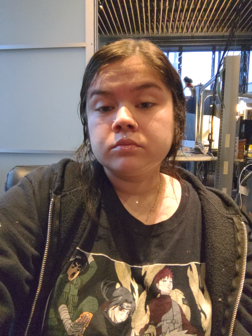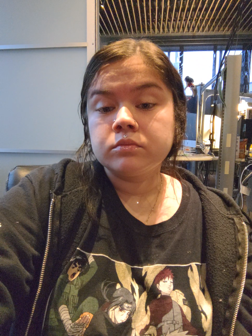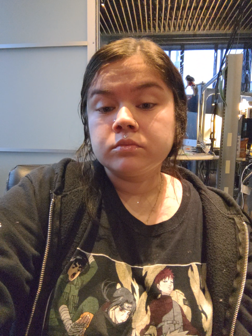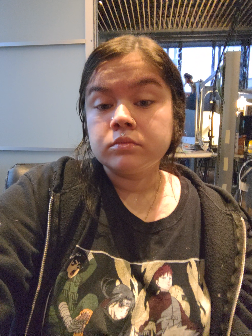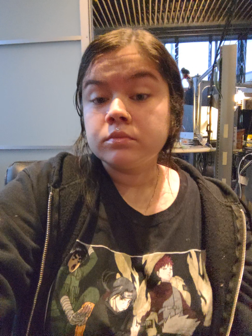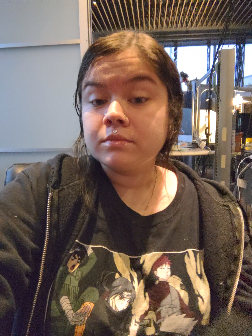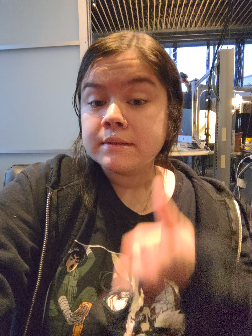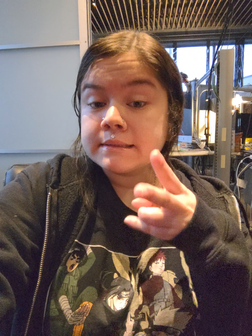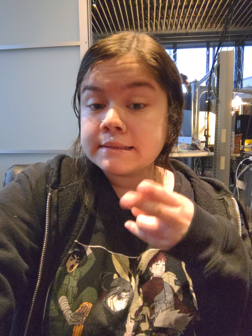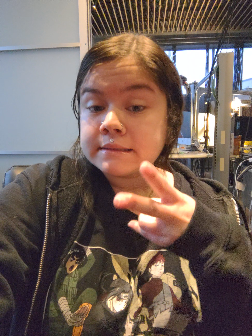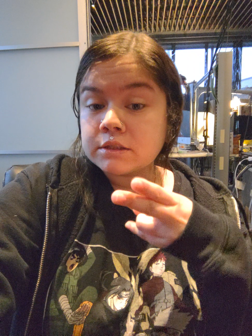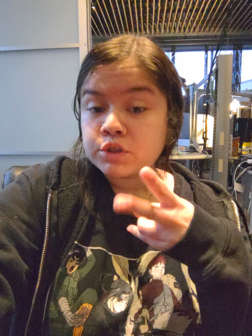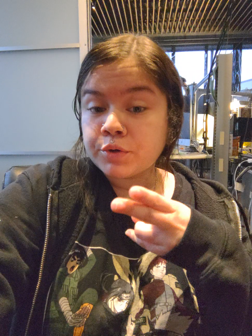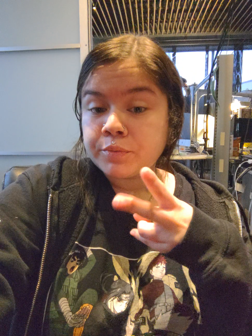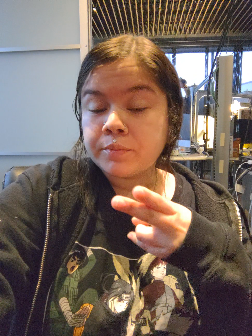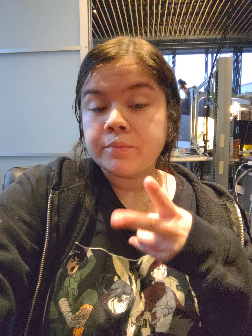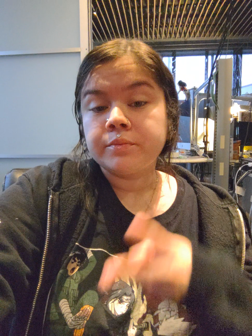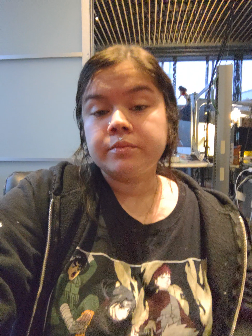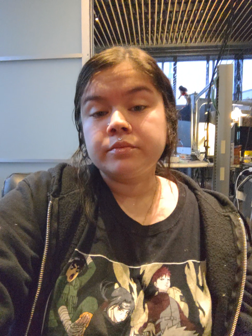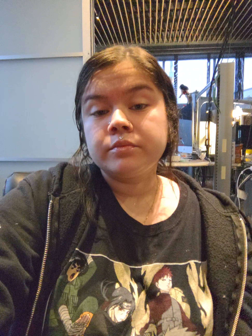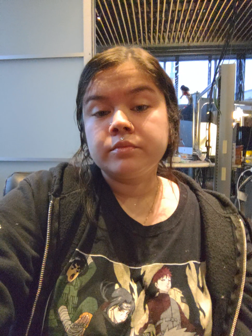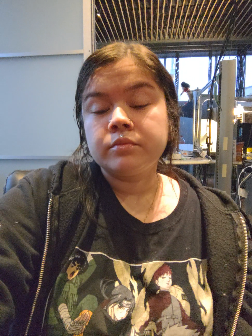scissors